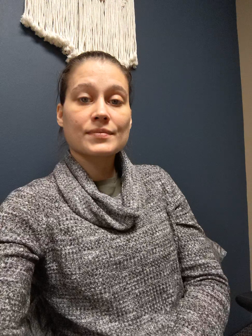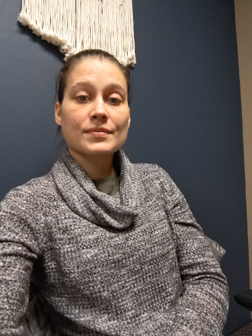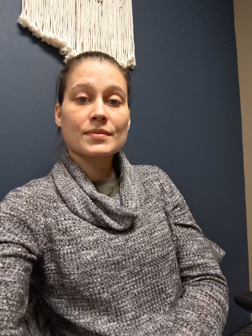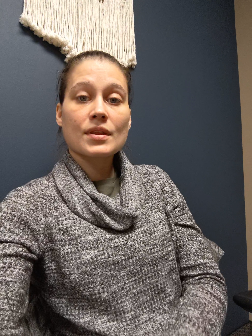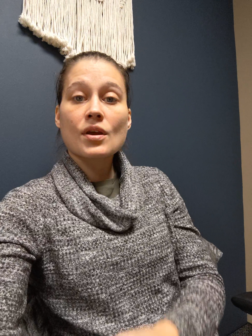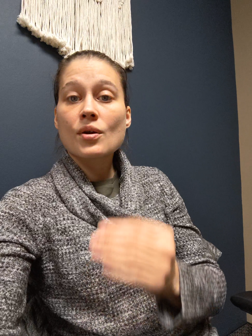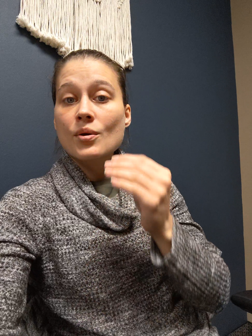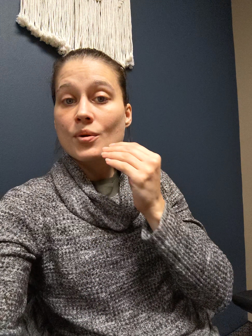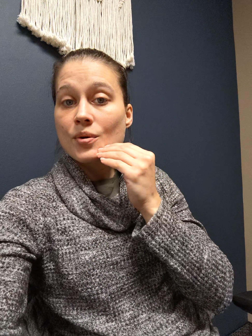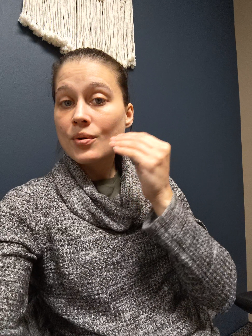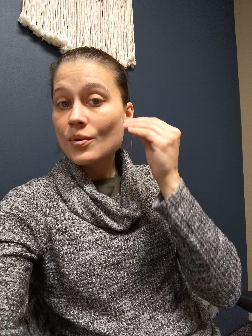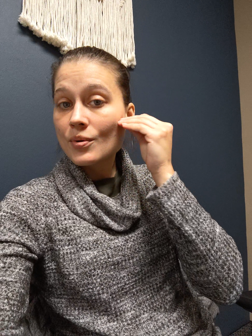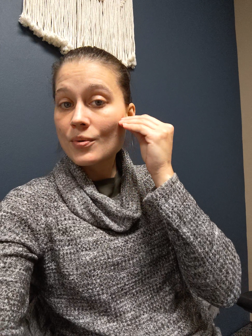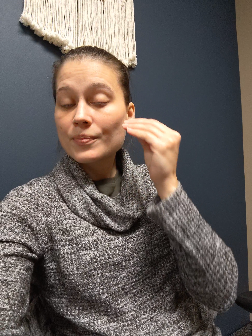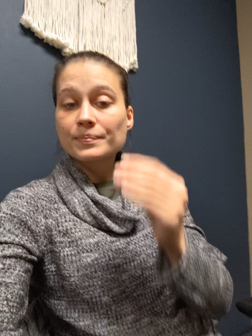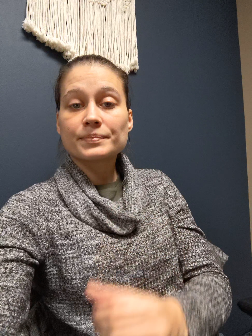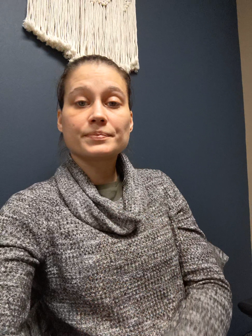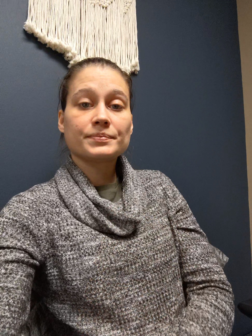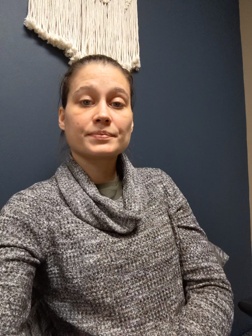home